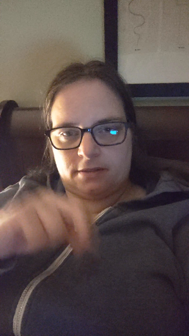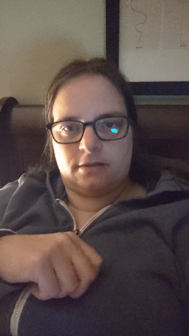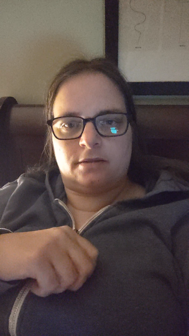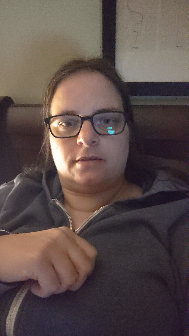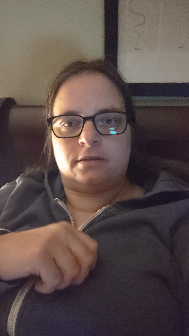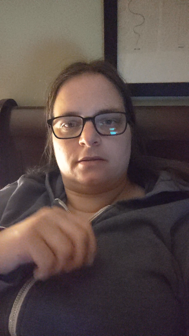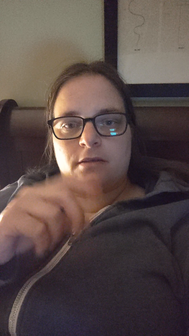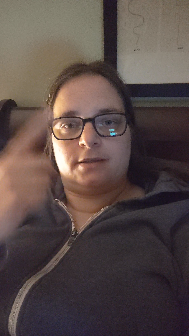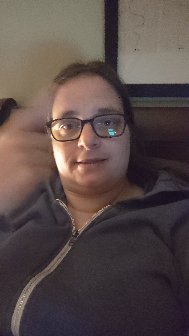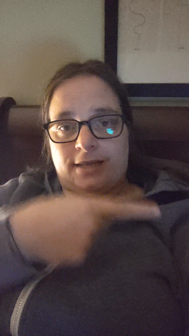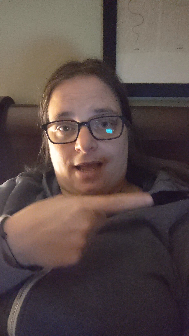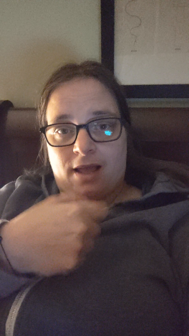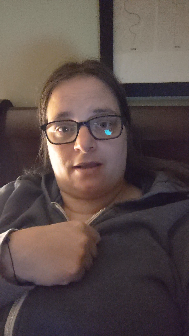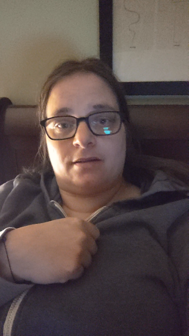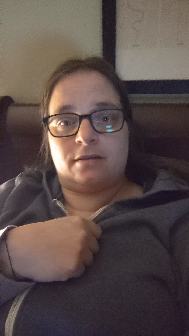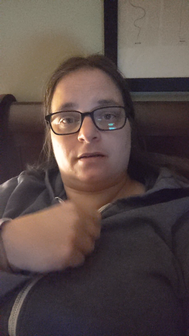day